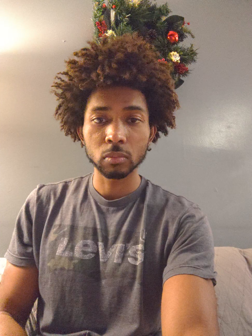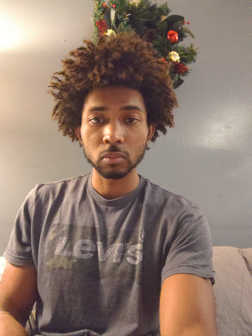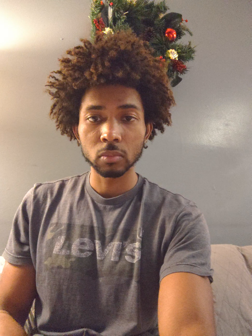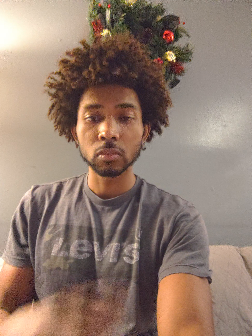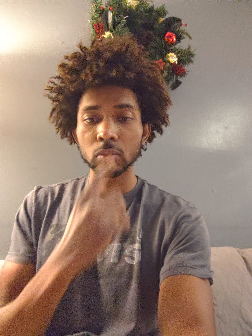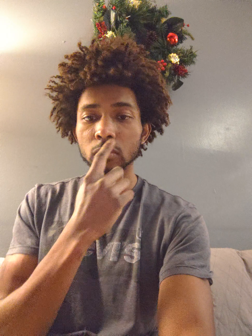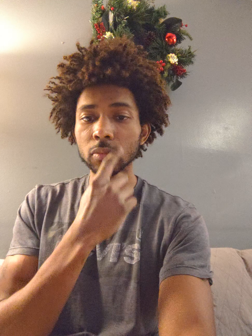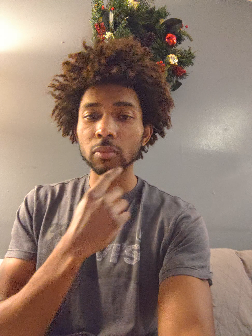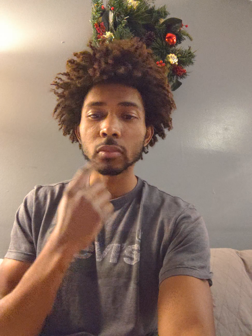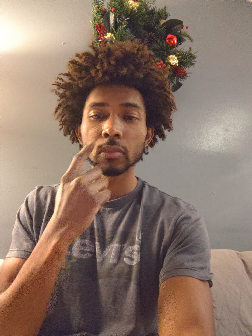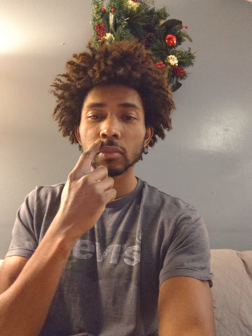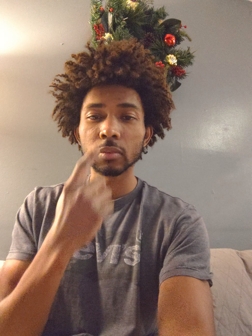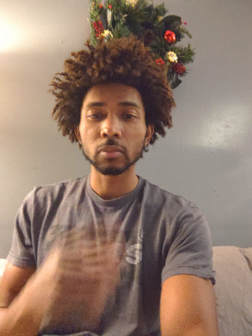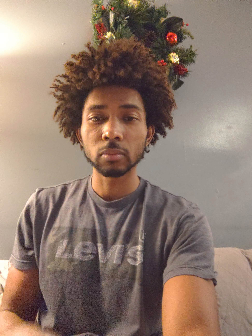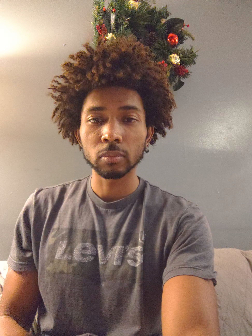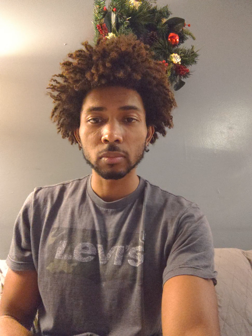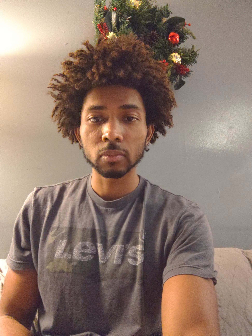mouth